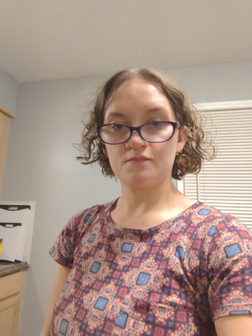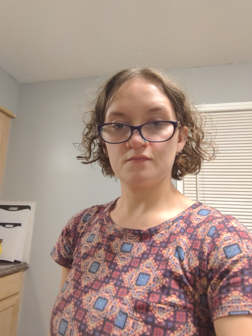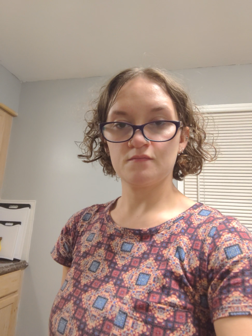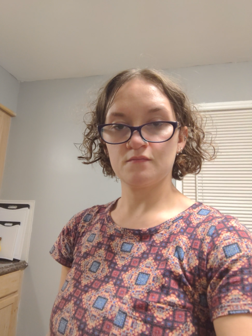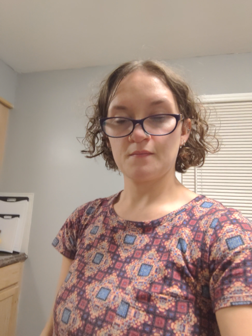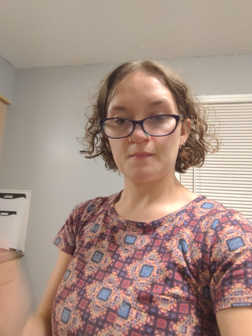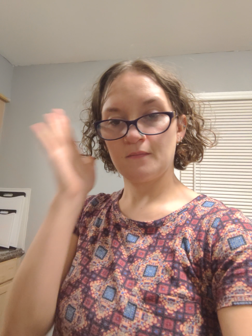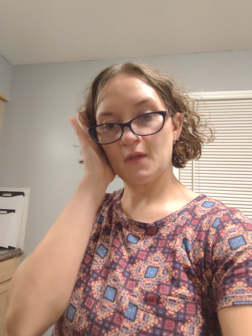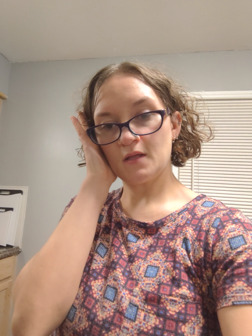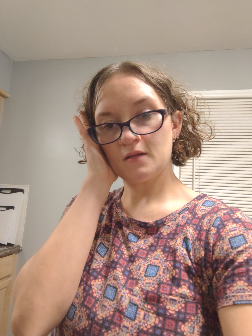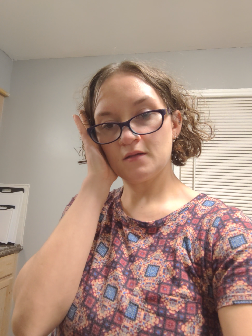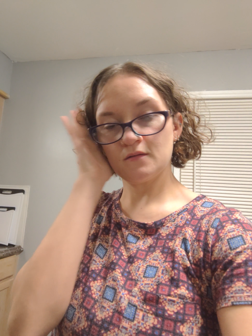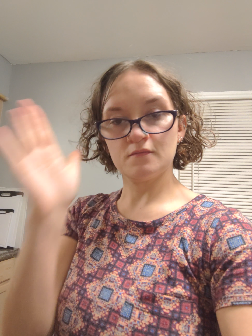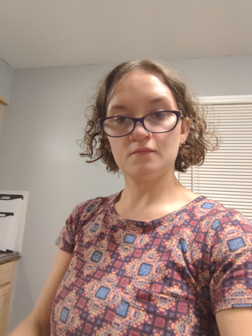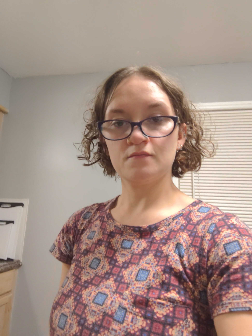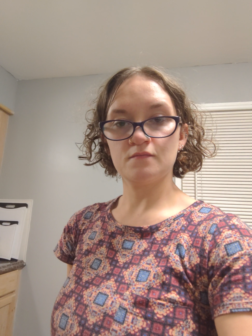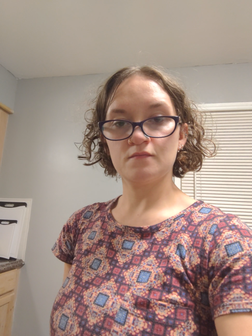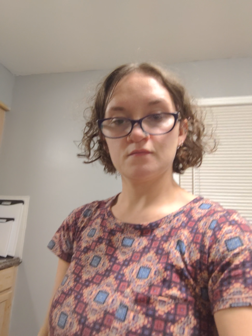bed